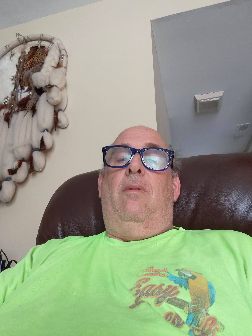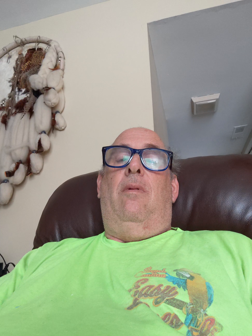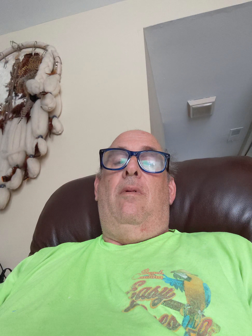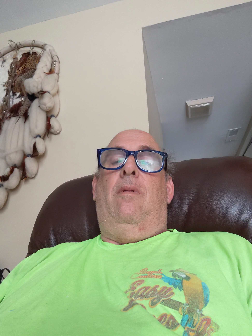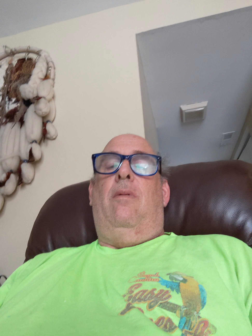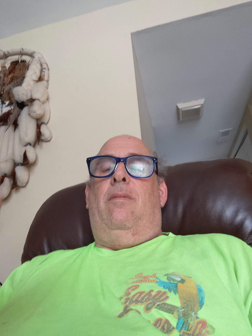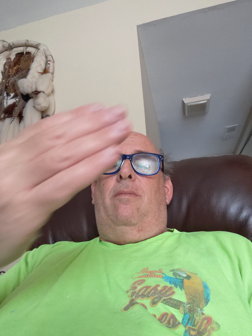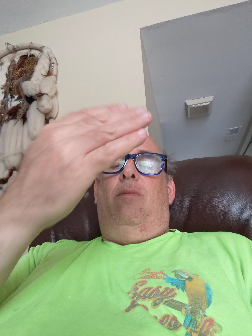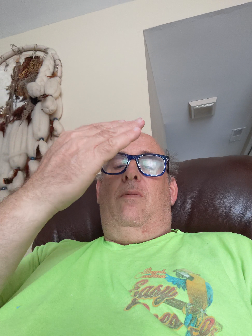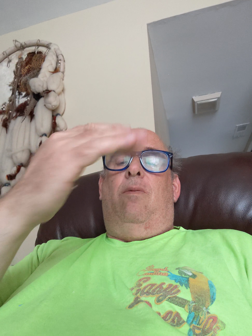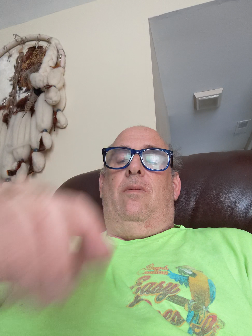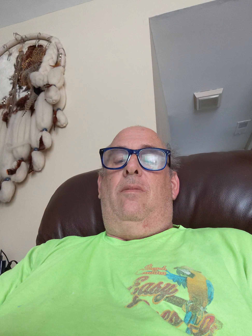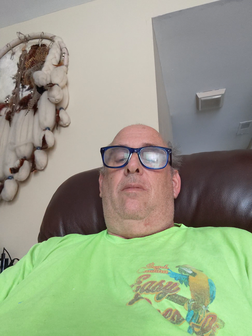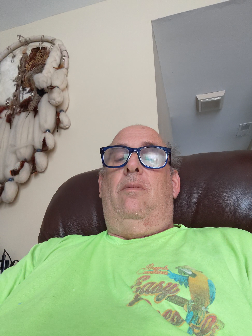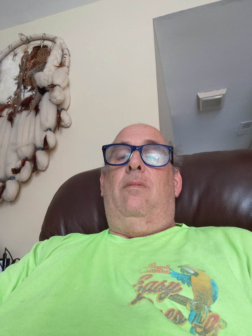morning